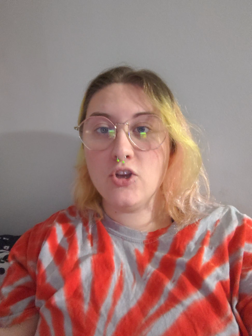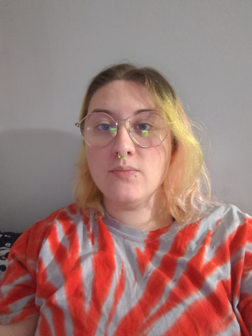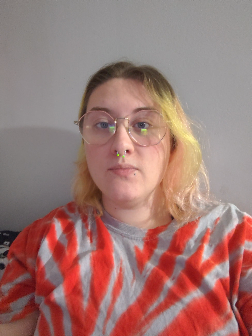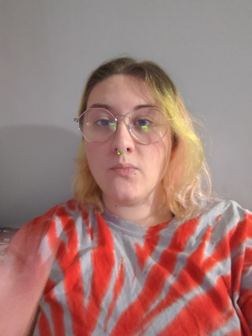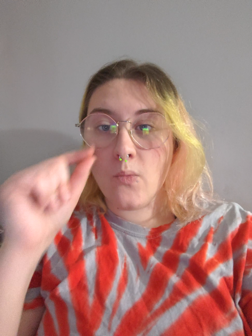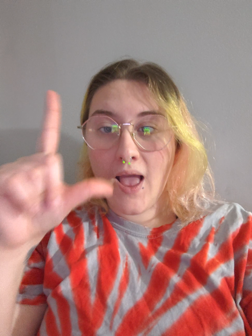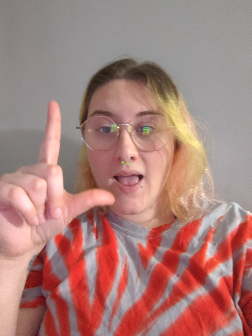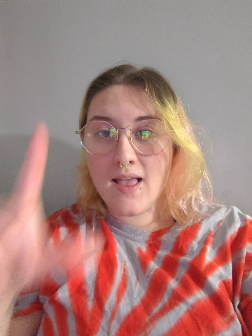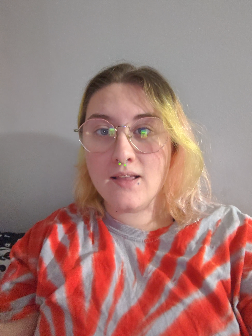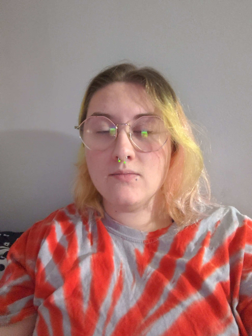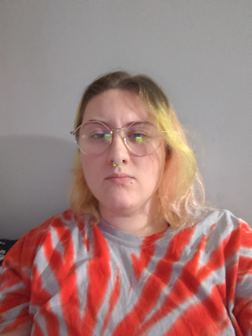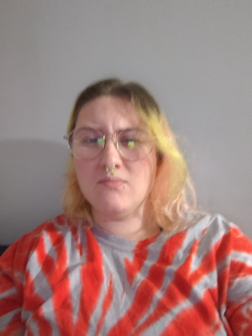awake